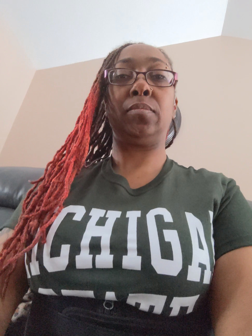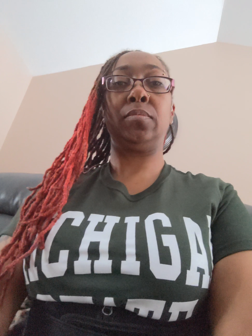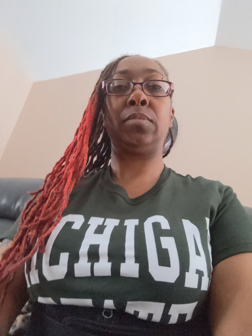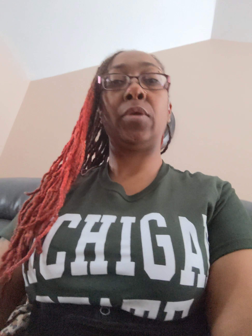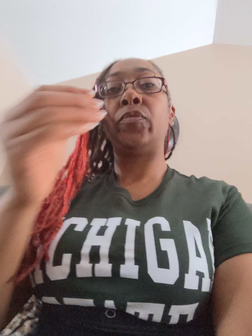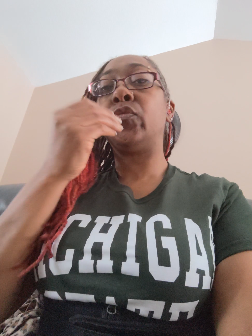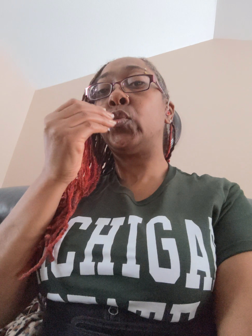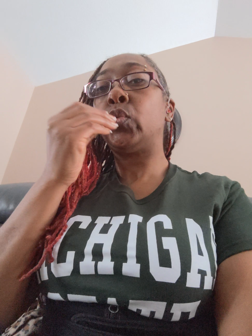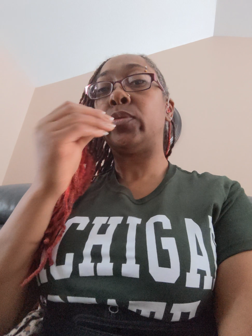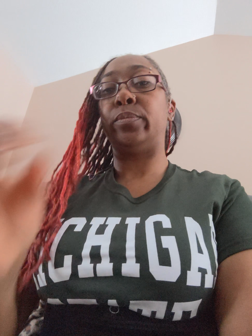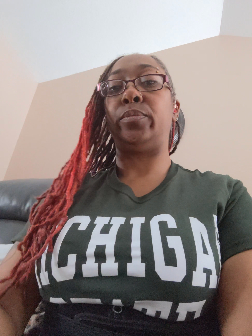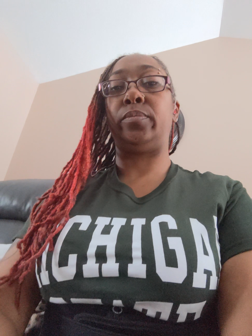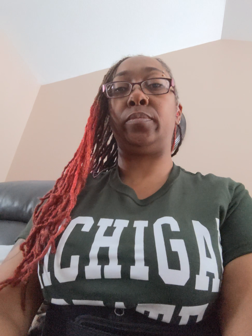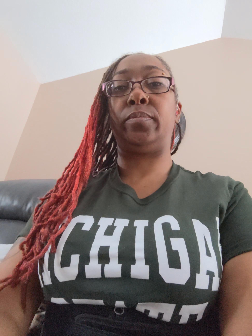food